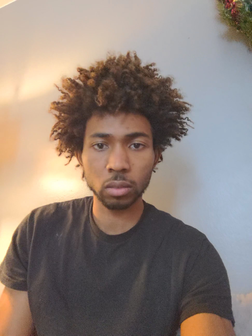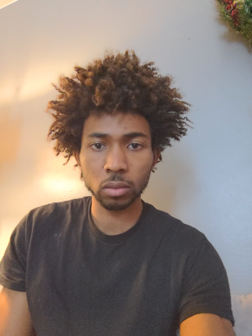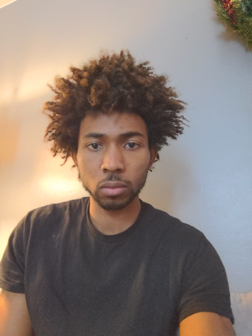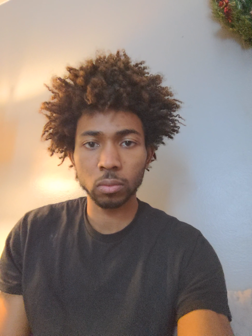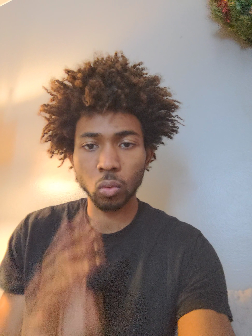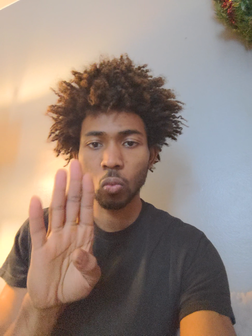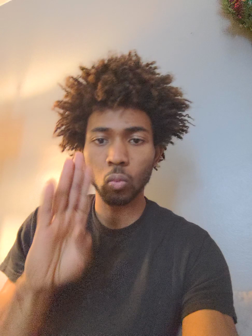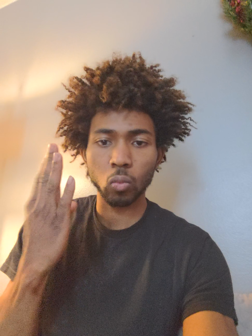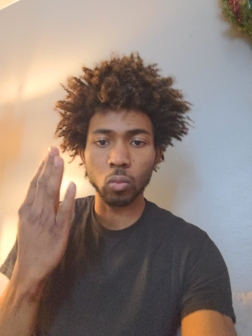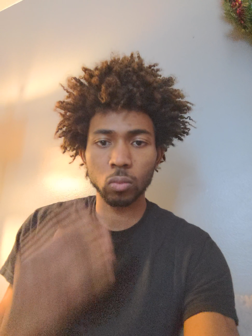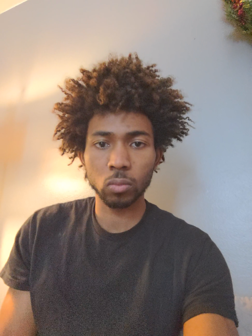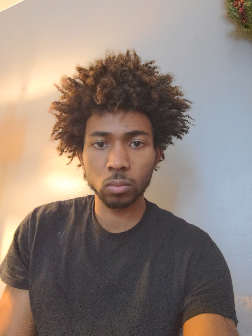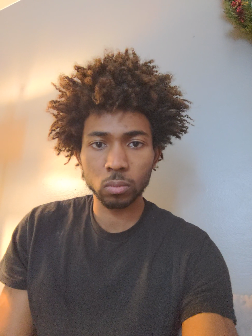open